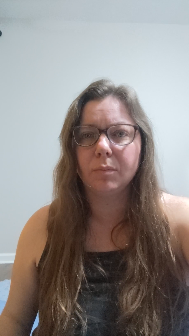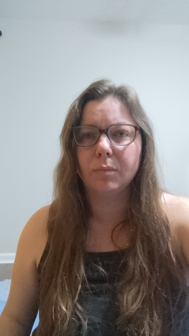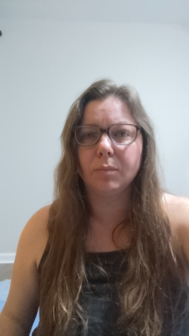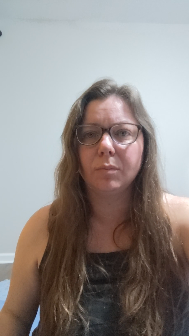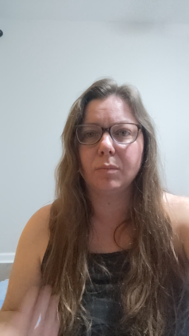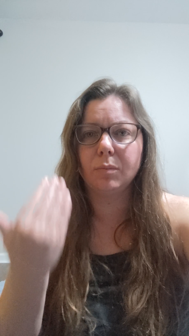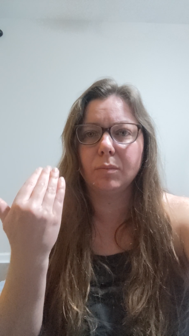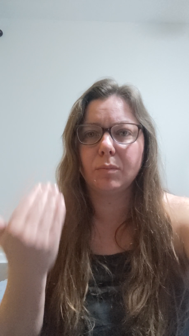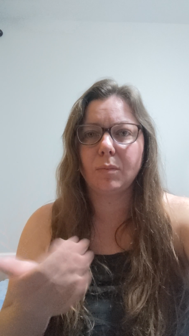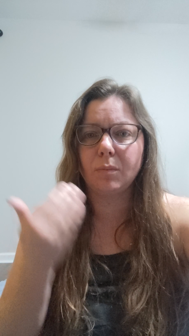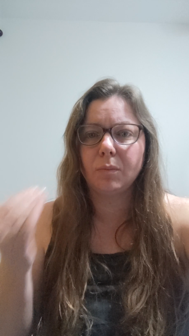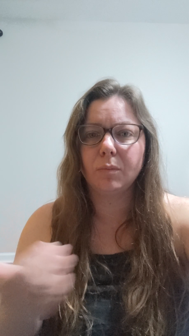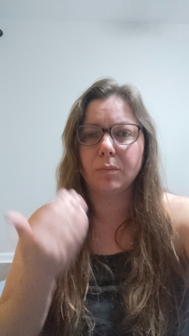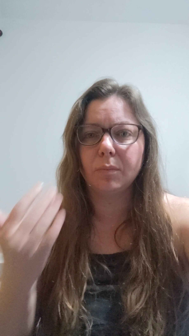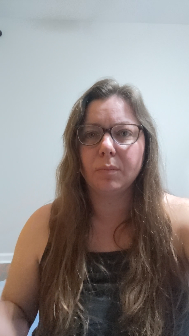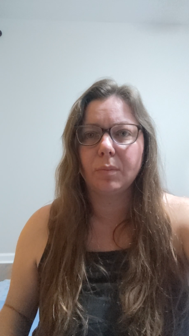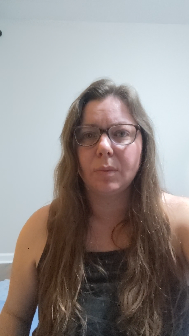new